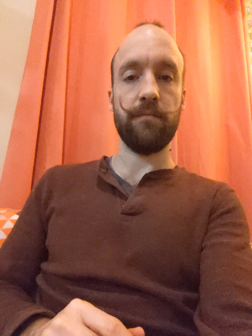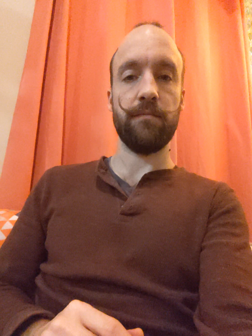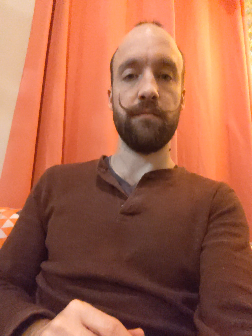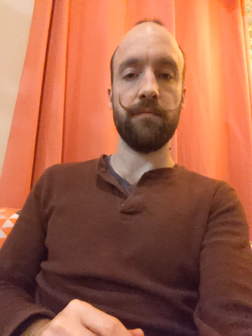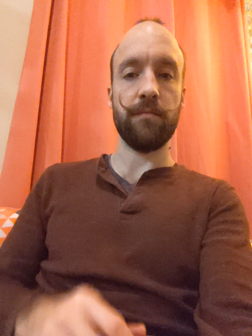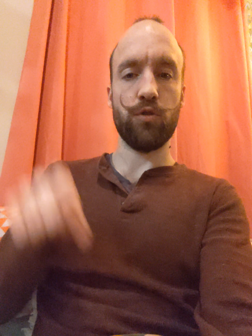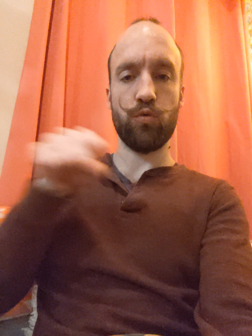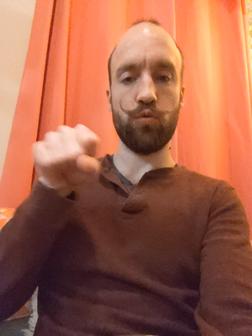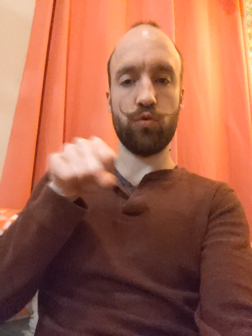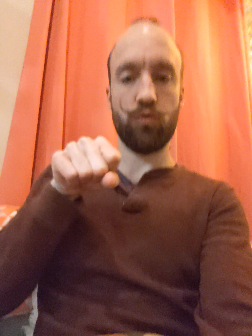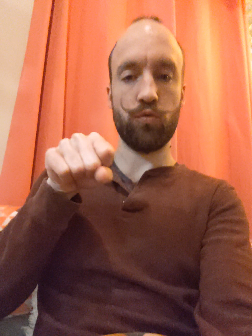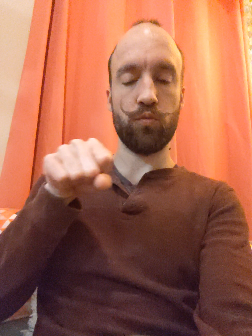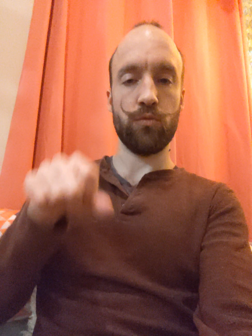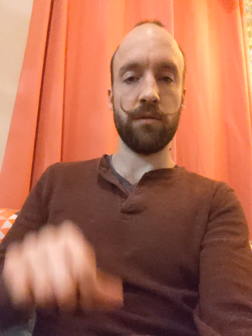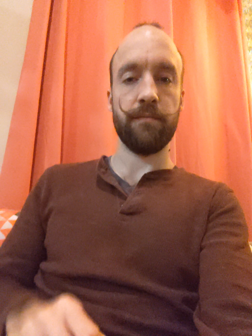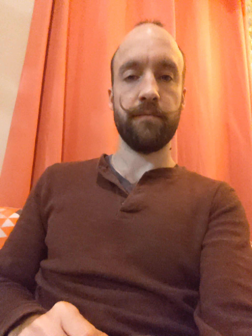shoe